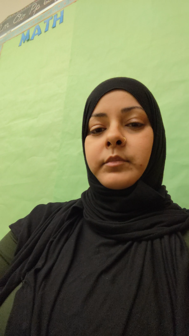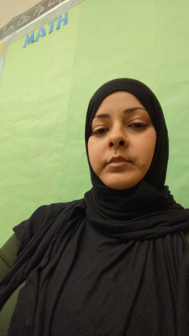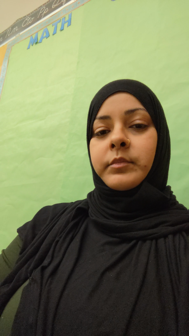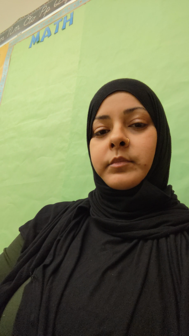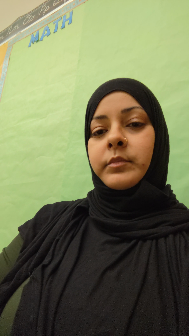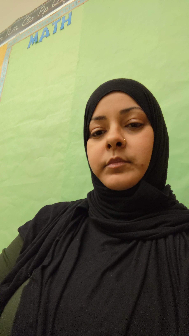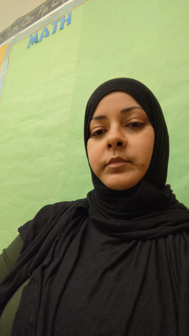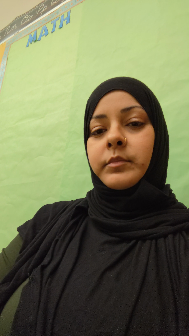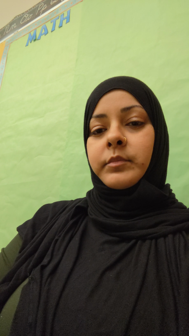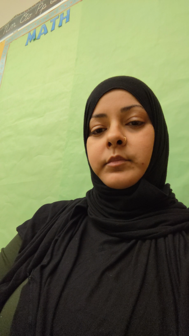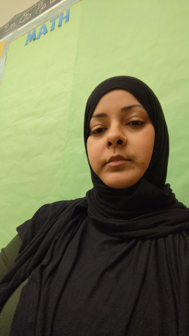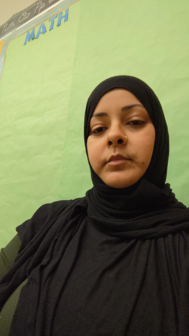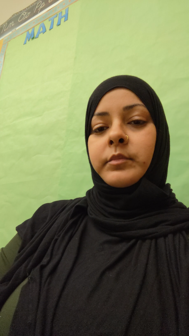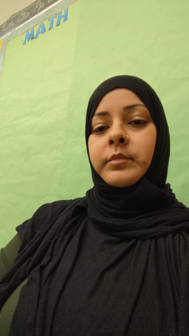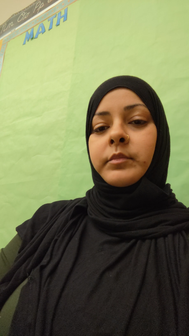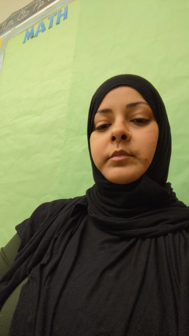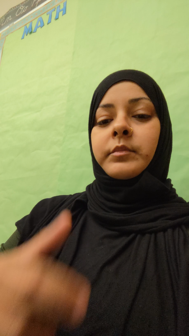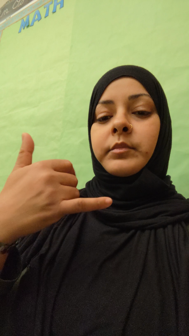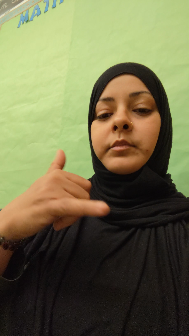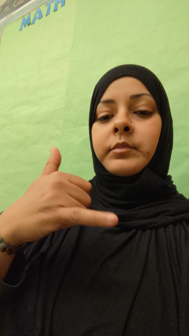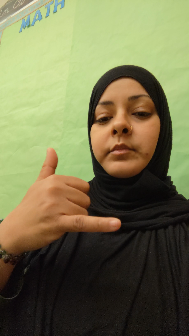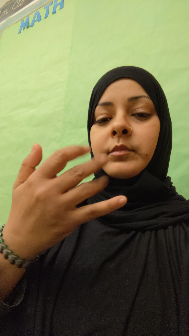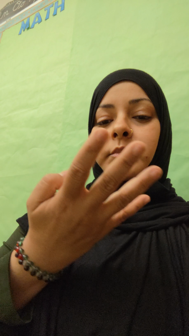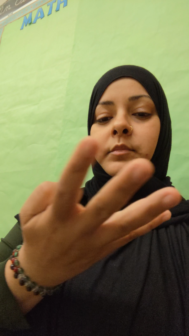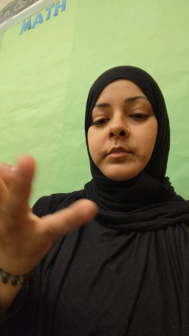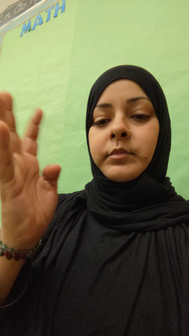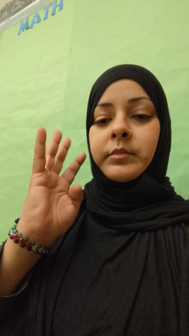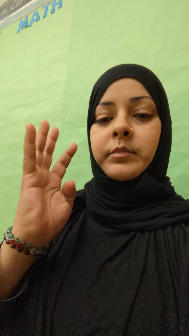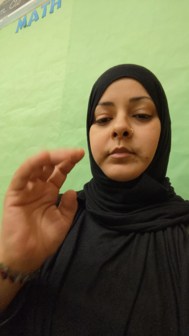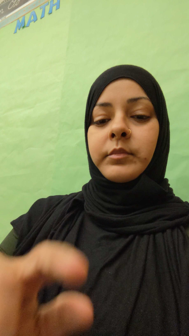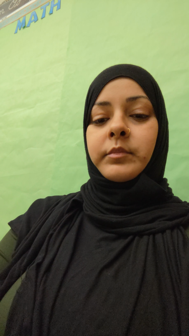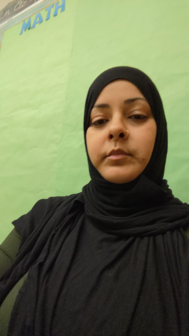playpen